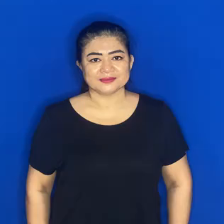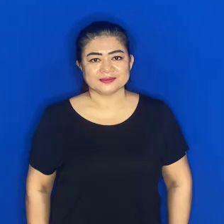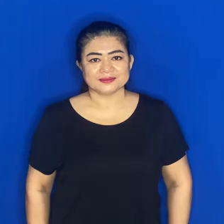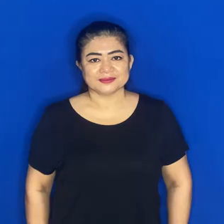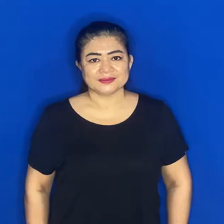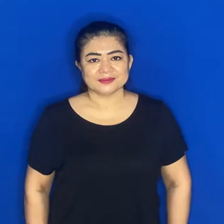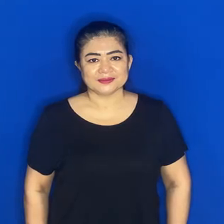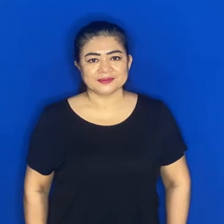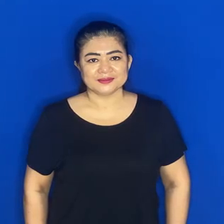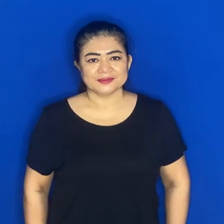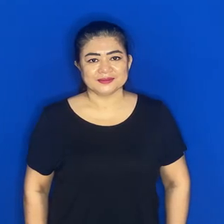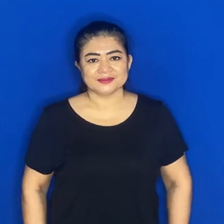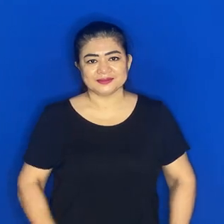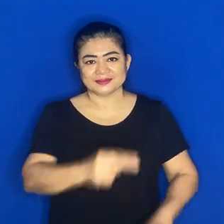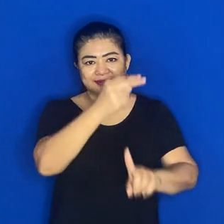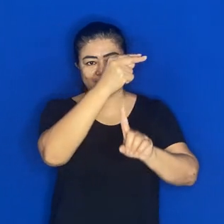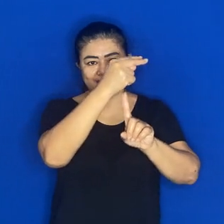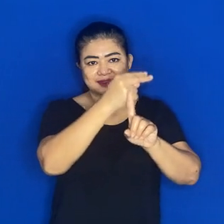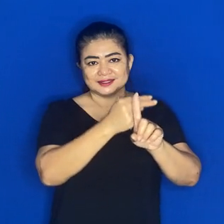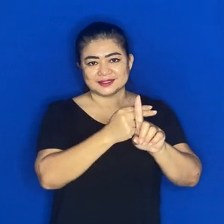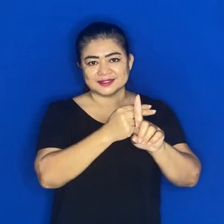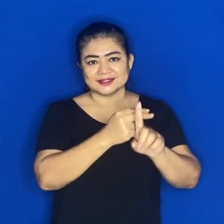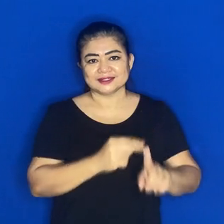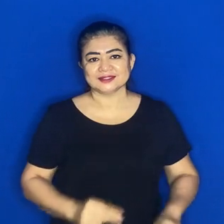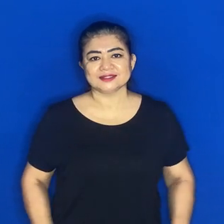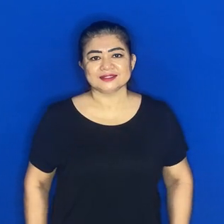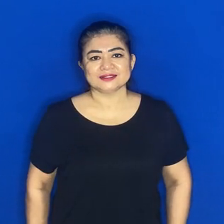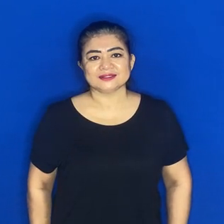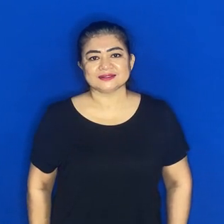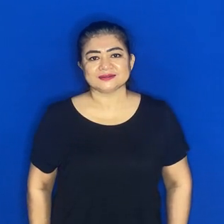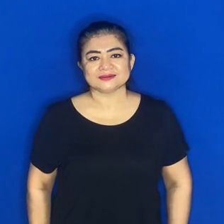november